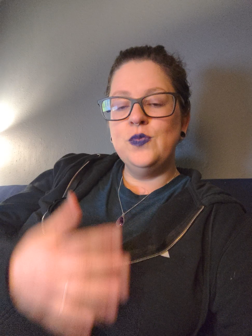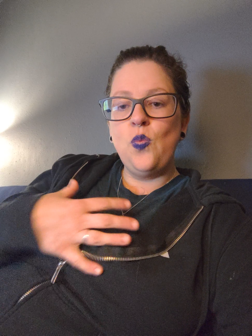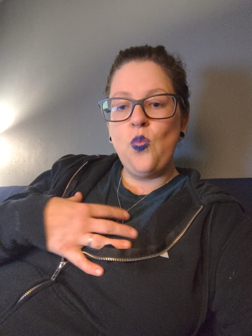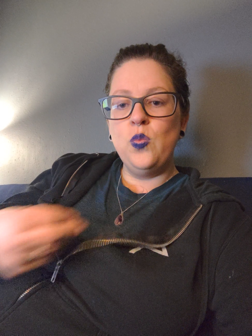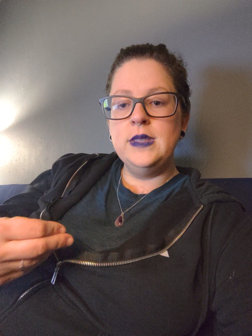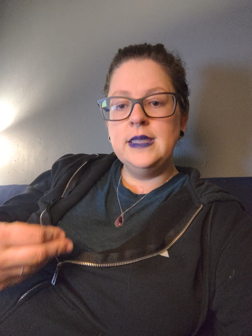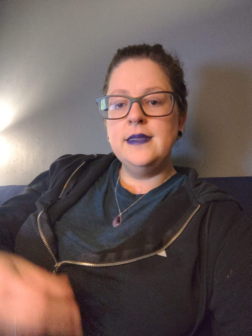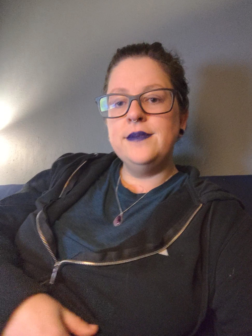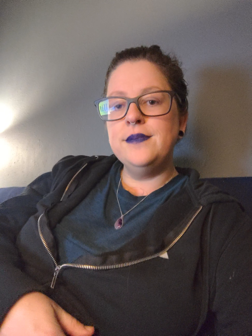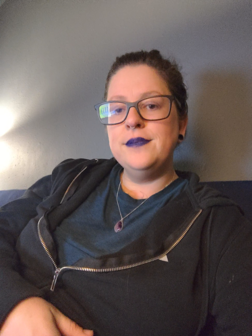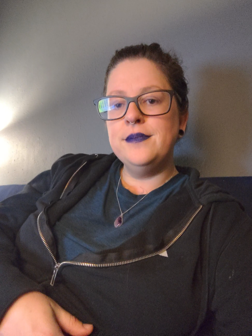white